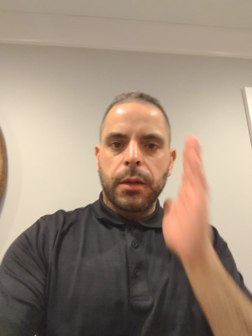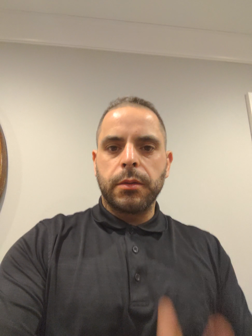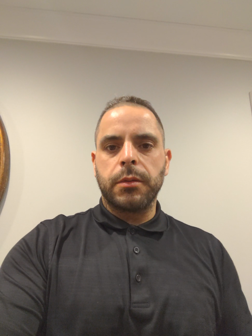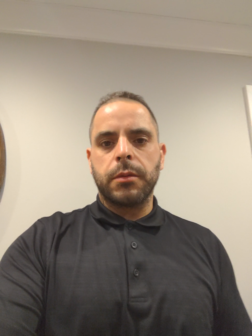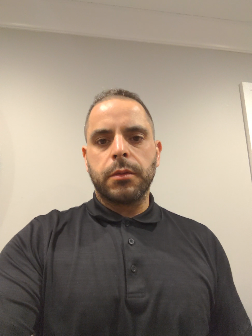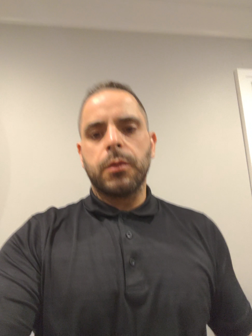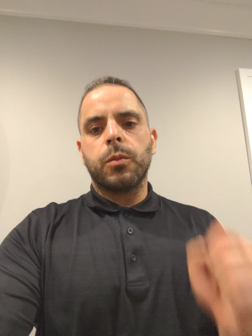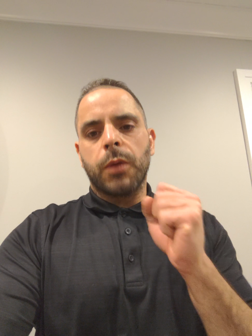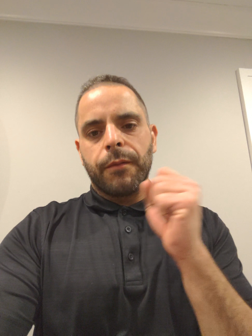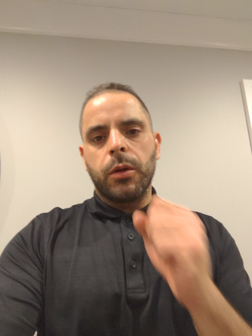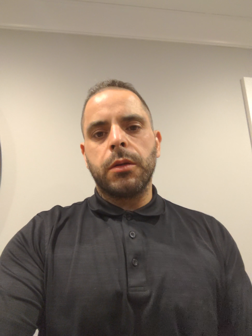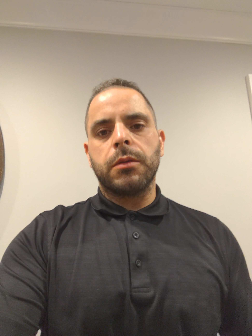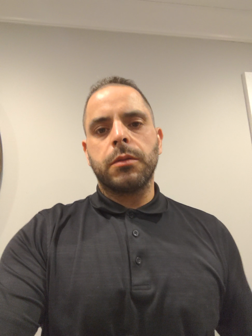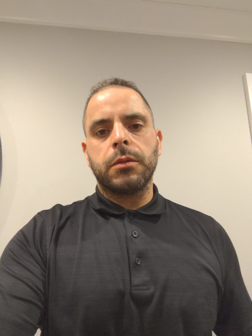refrigerator